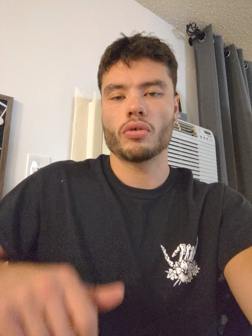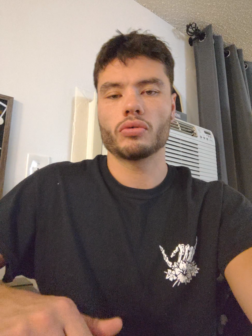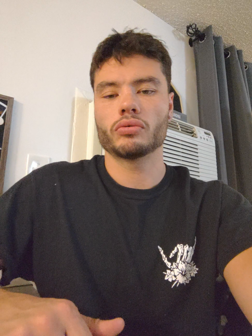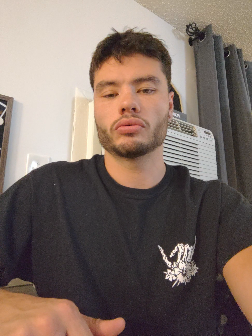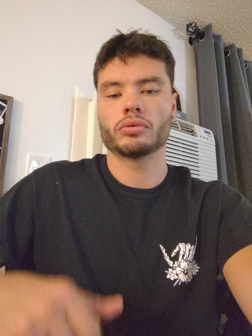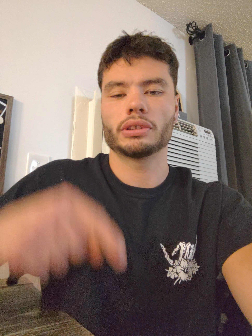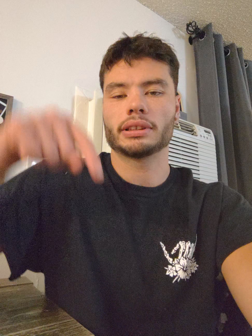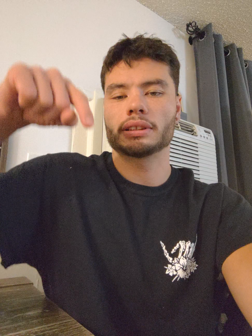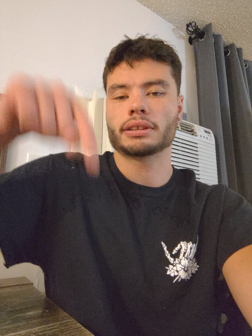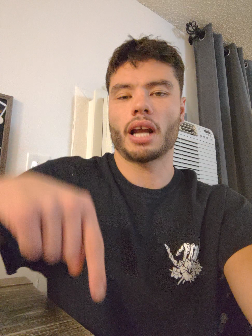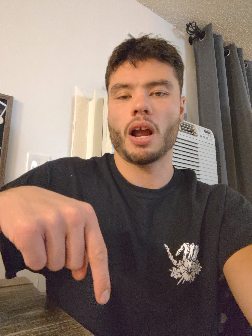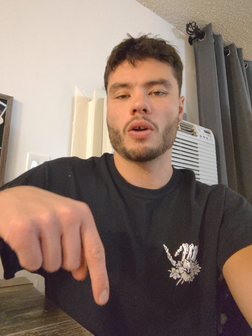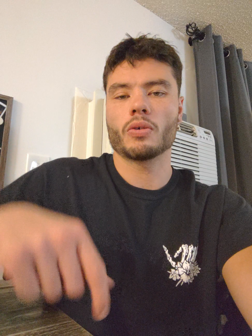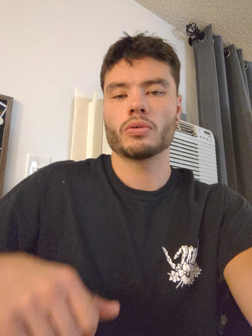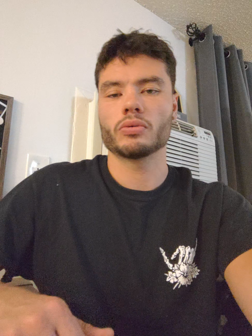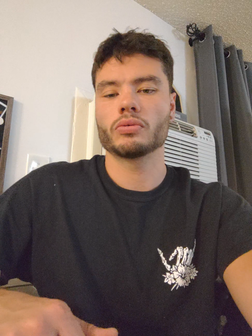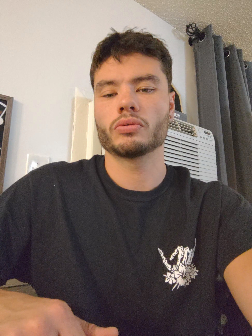down